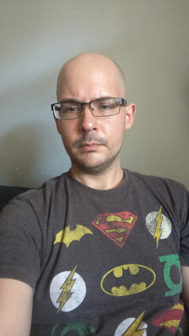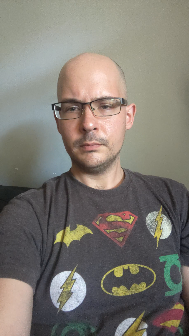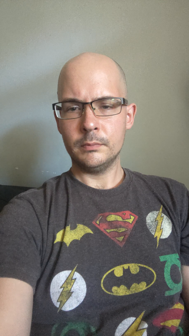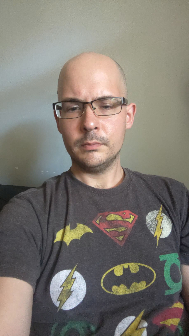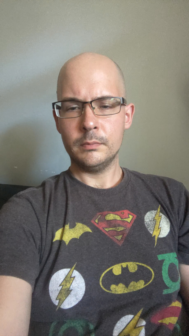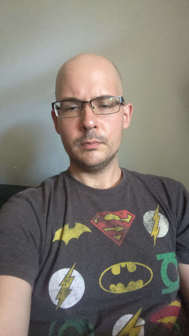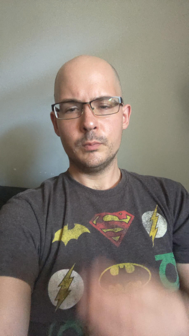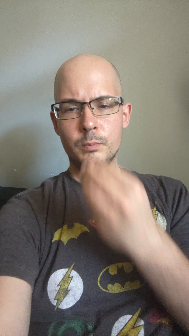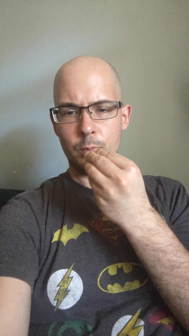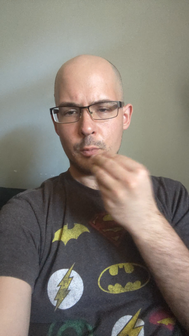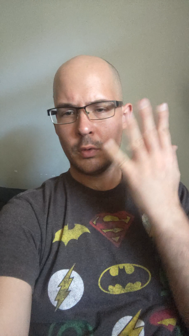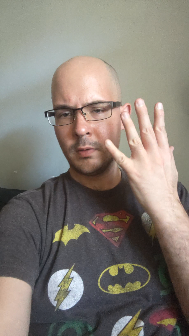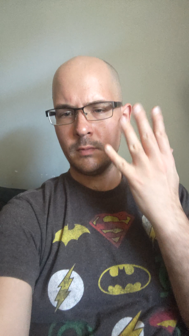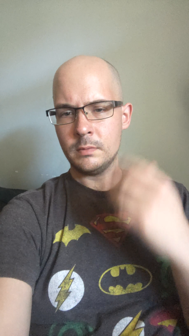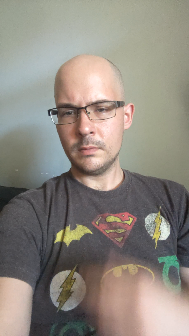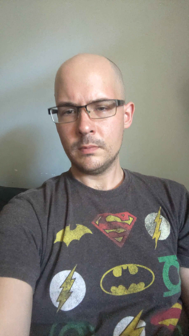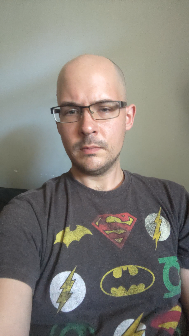breakfast